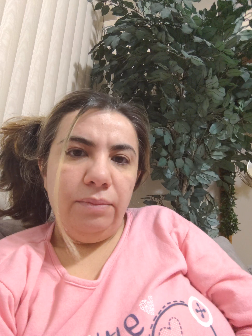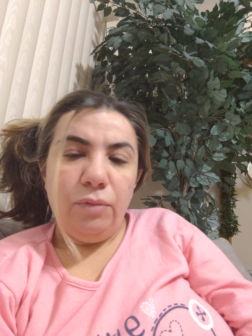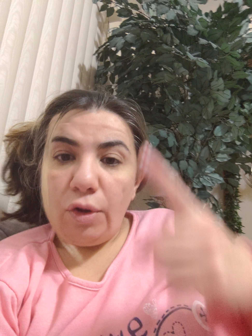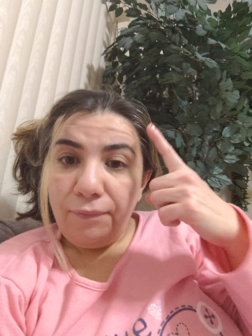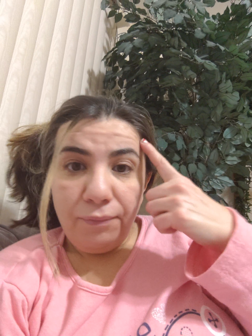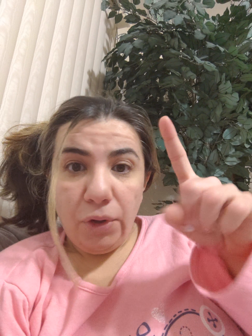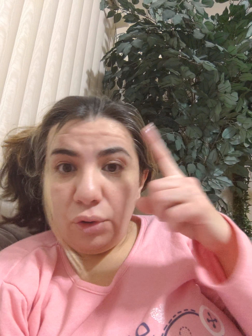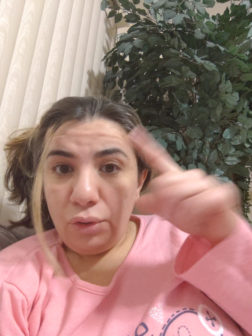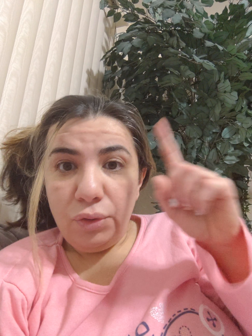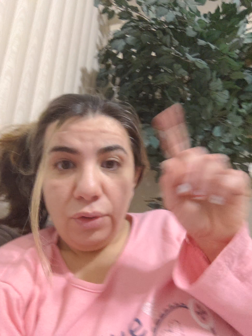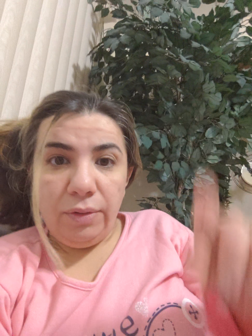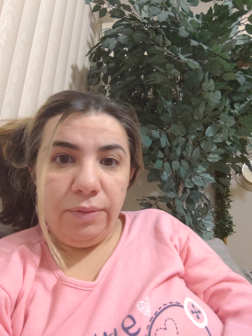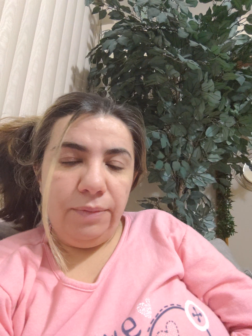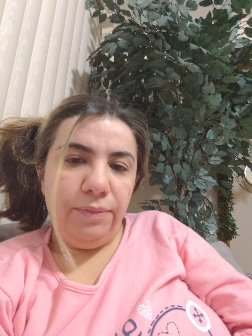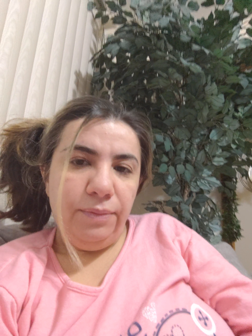for